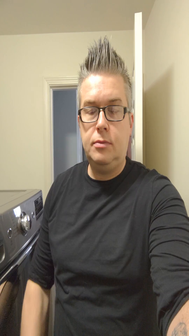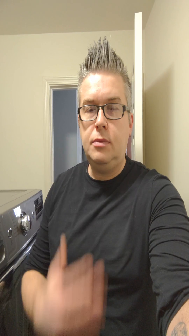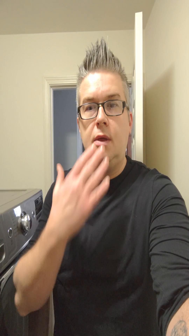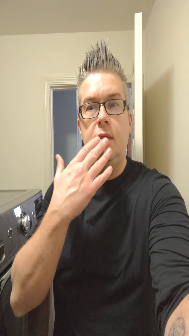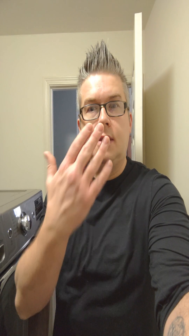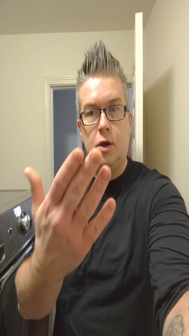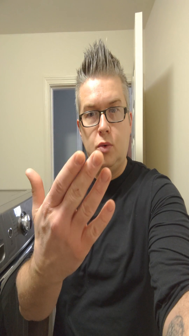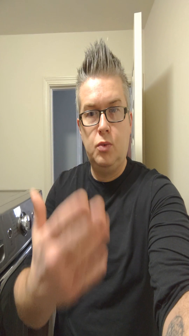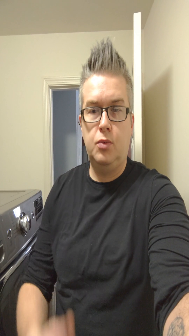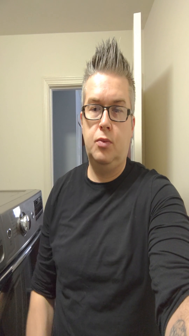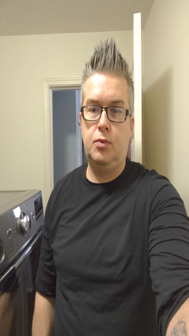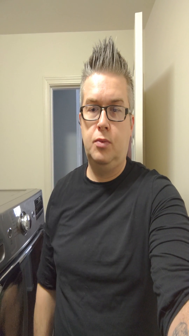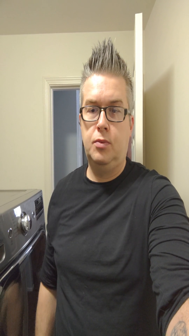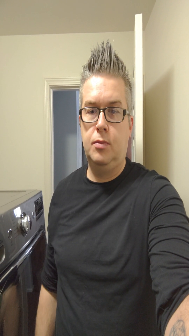thank you